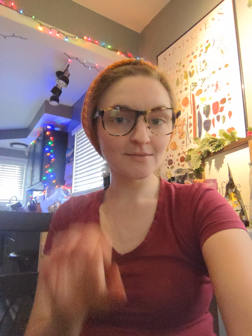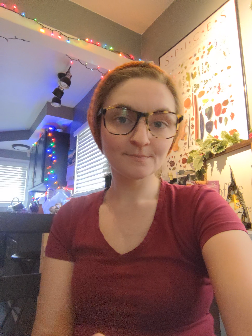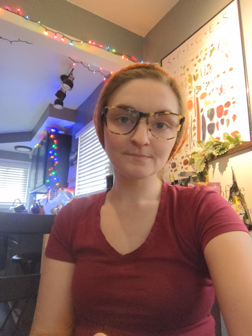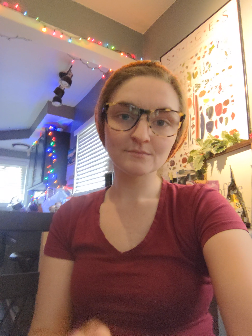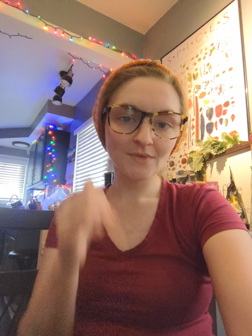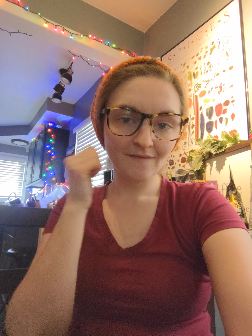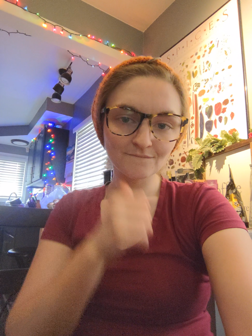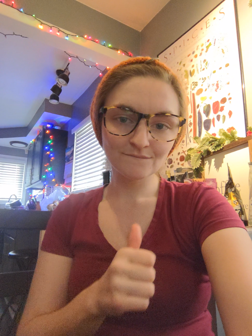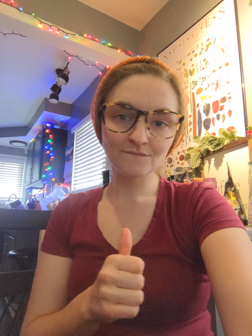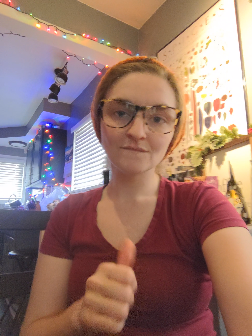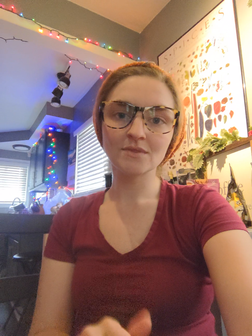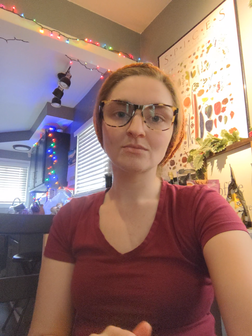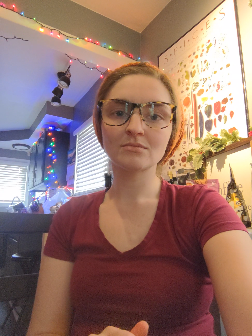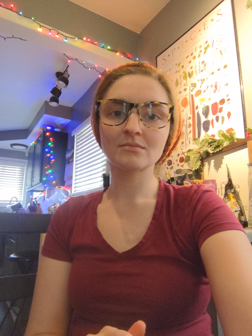every